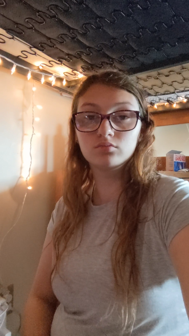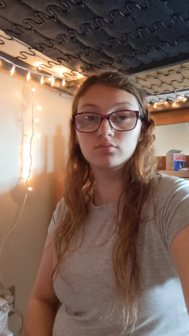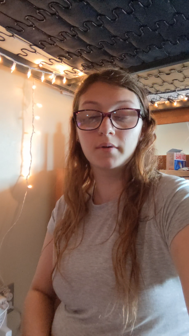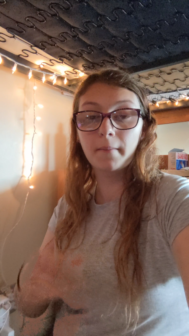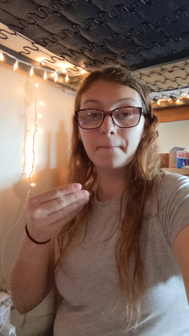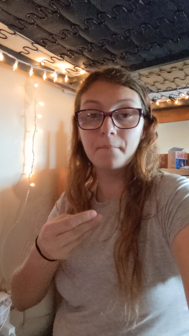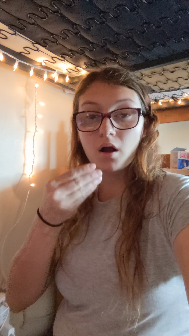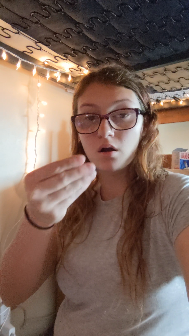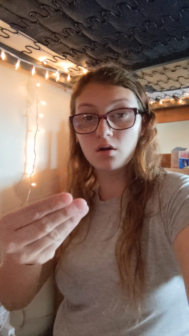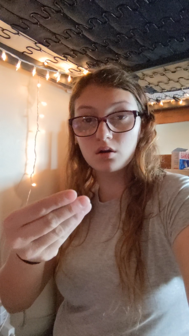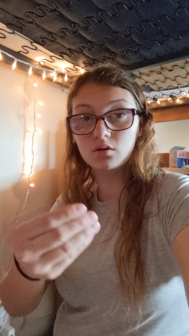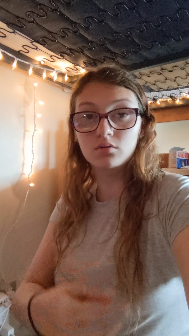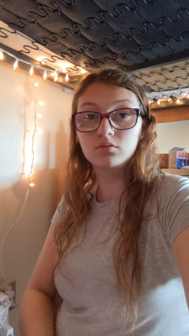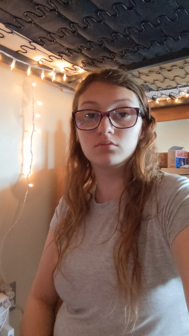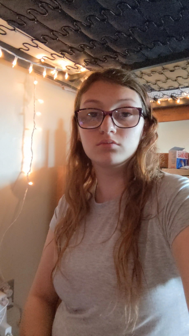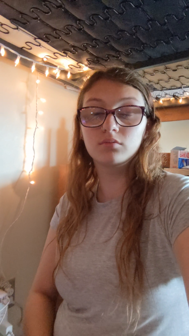buy